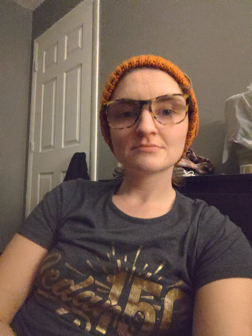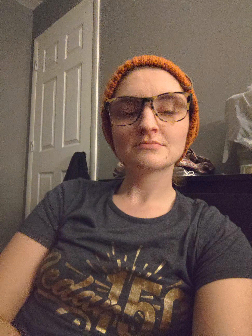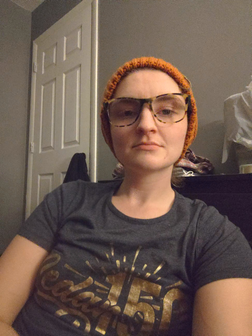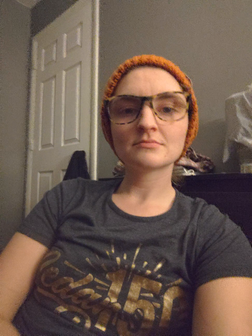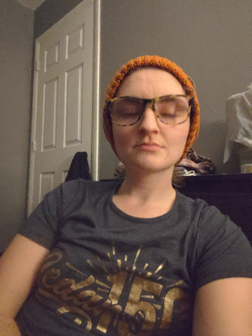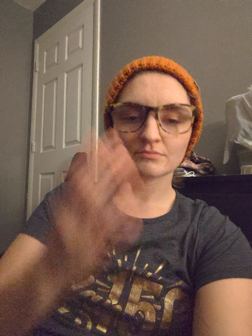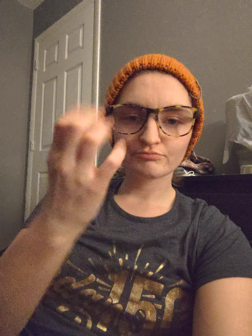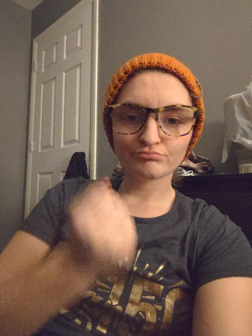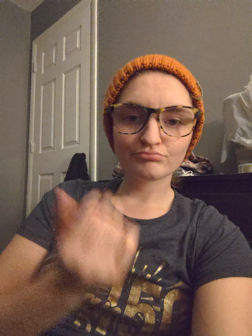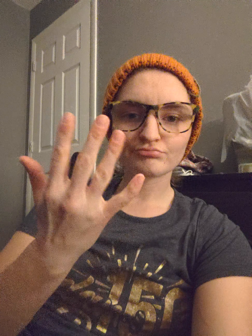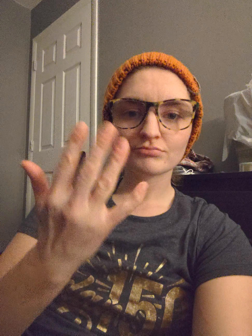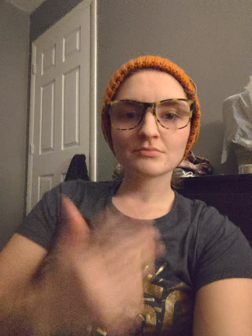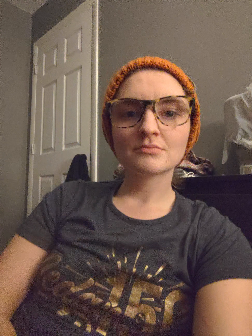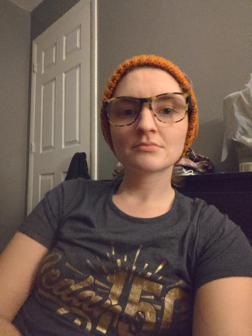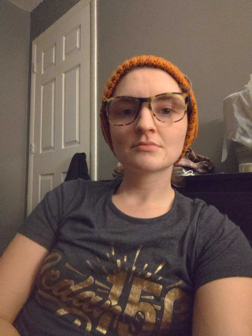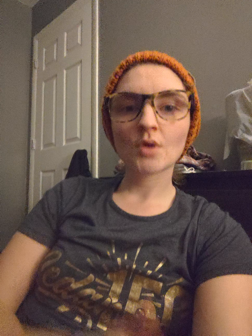mitten